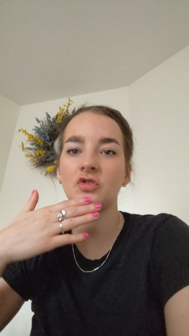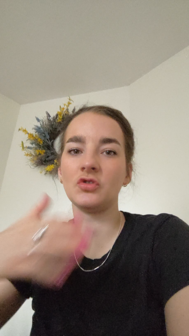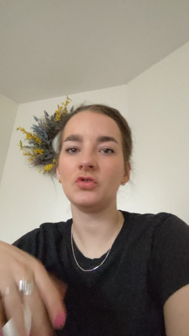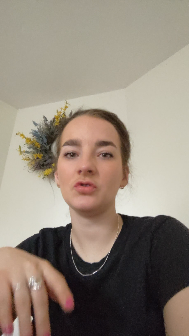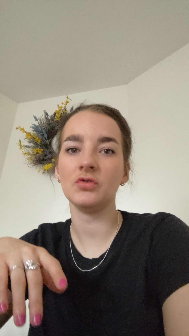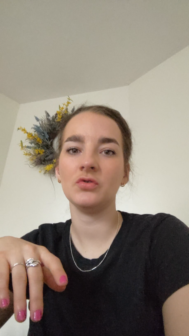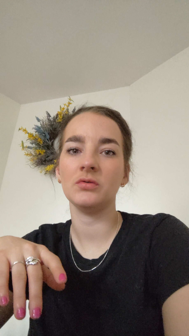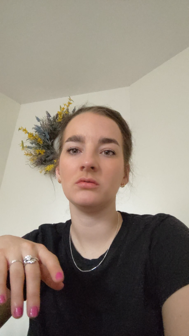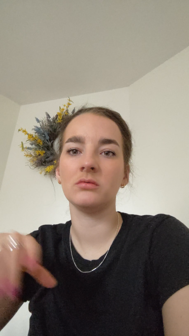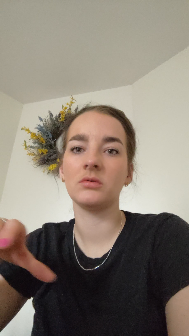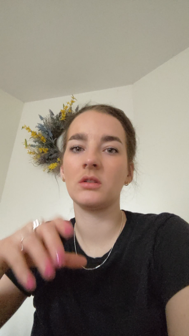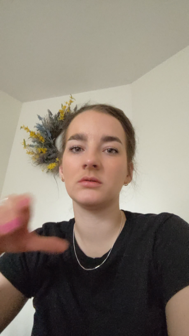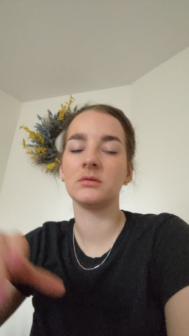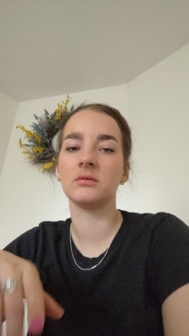does